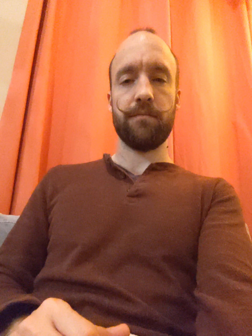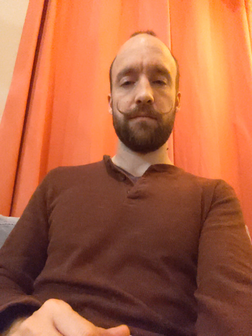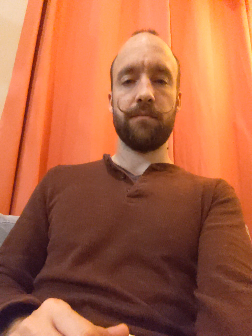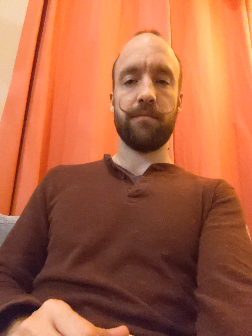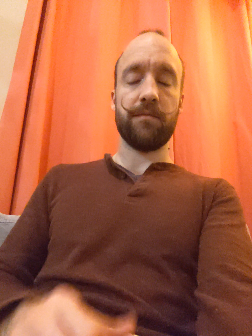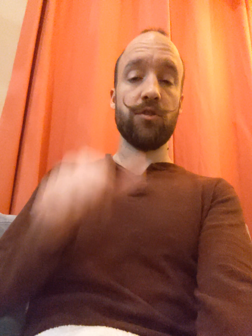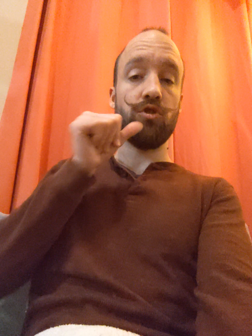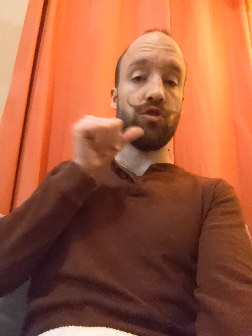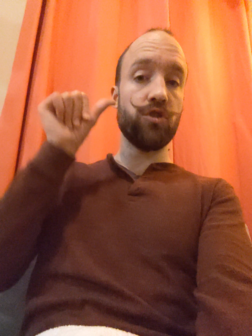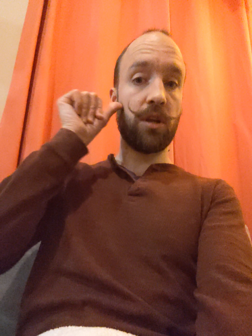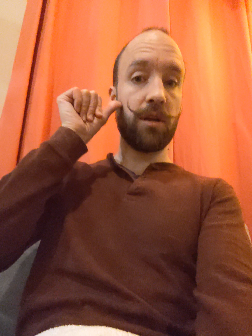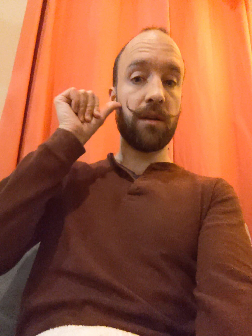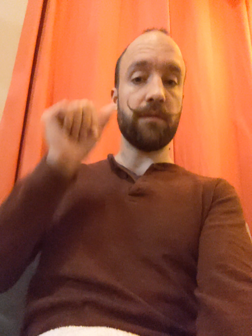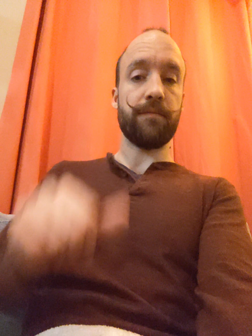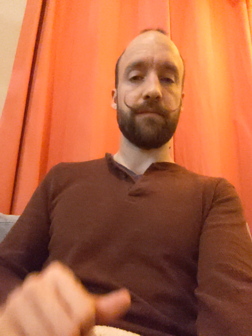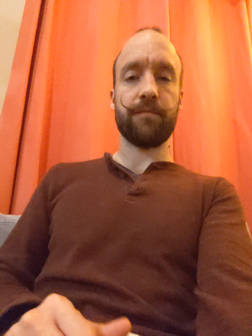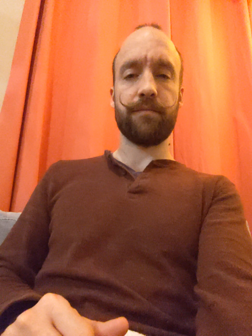yesterday